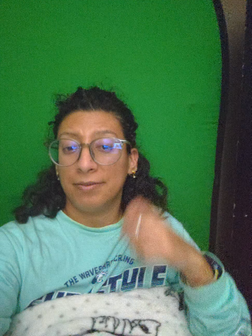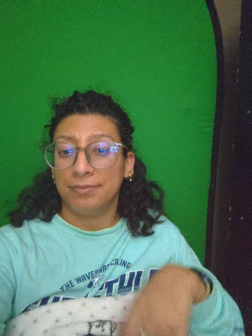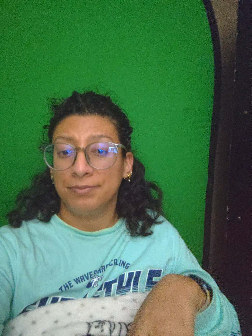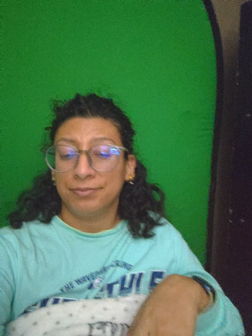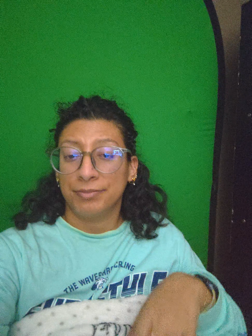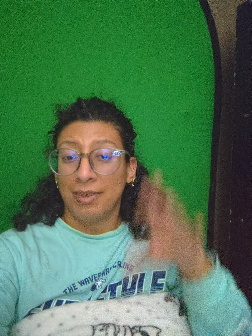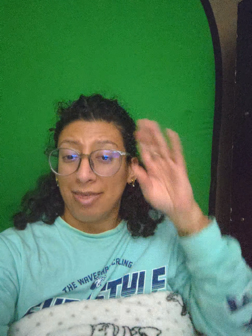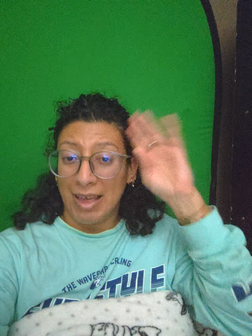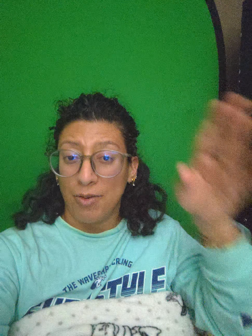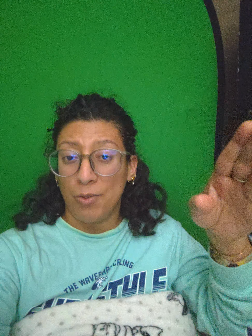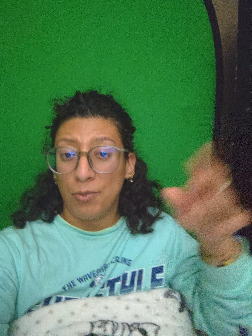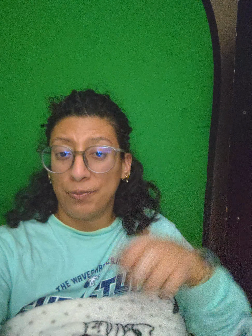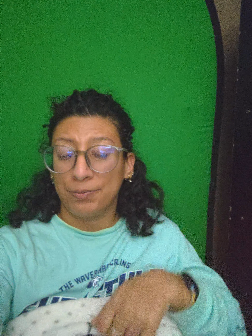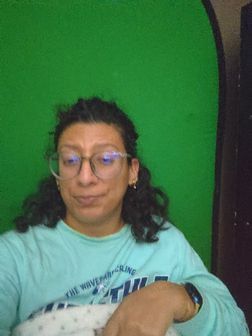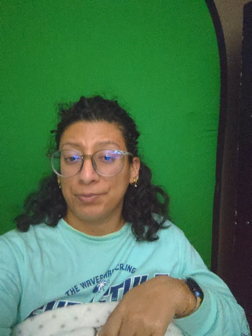hello